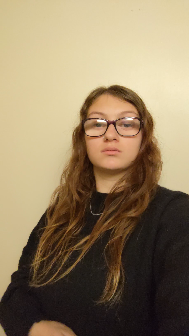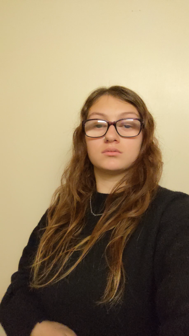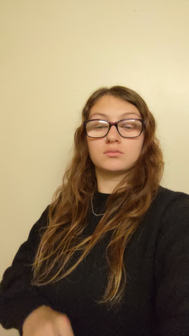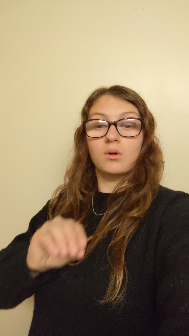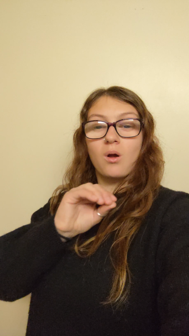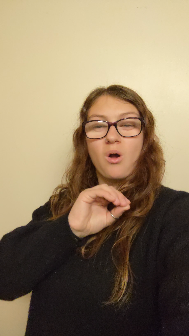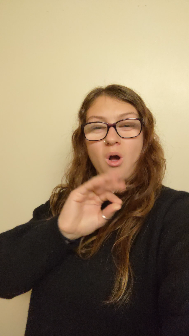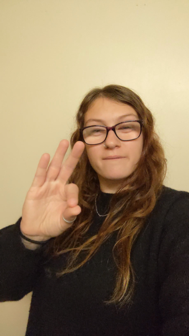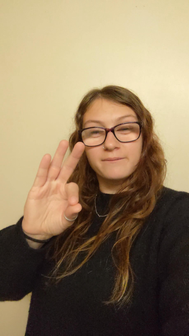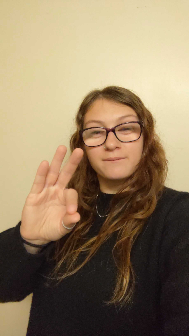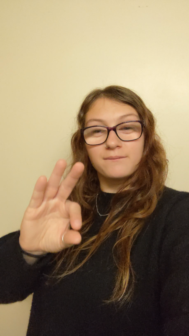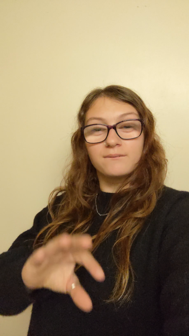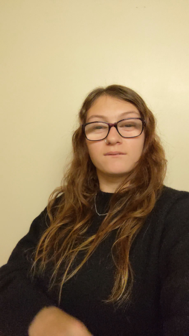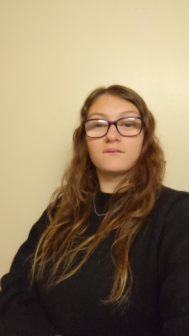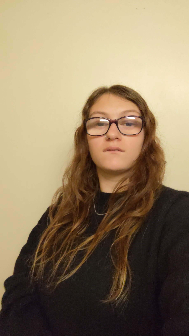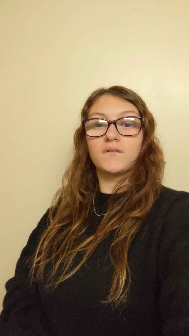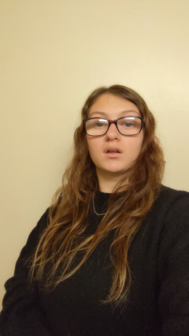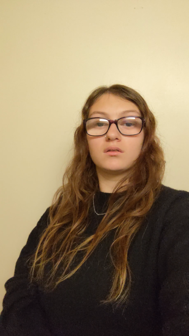off